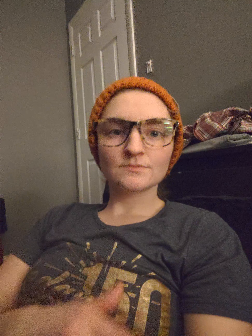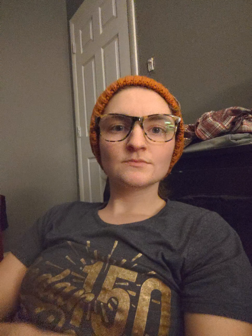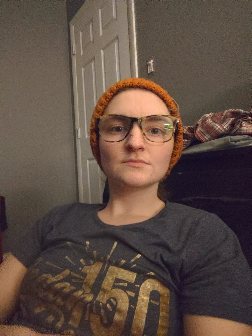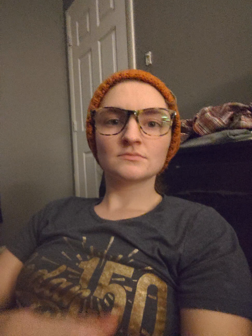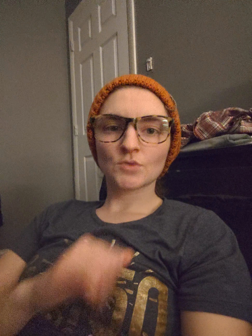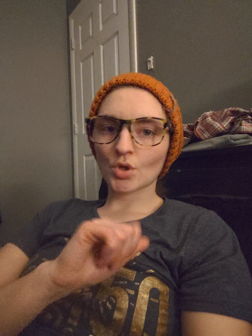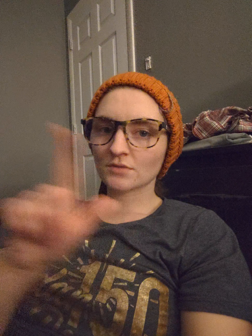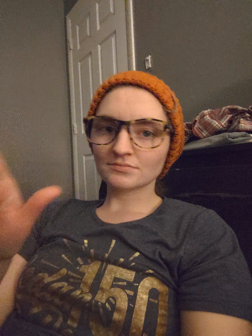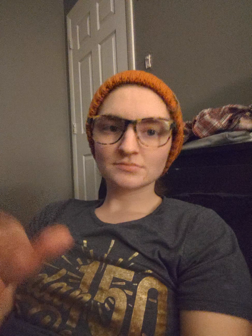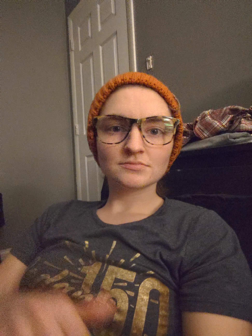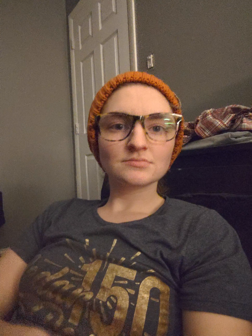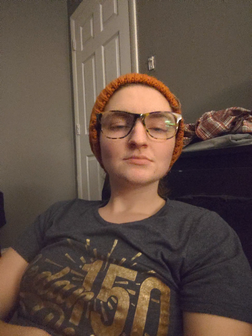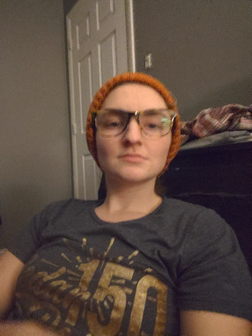all